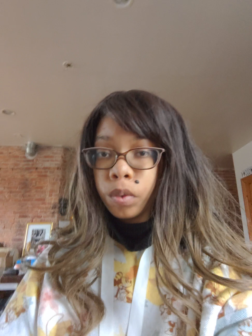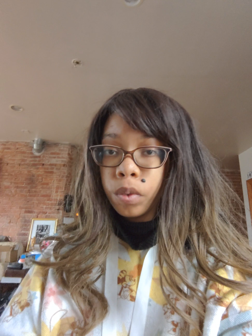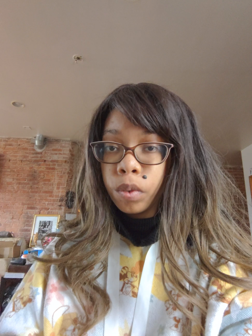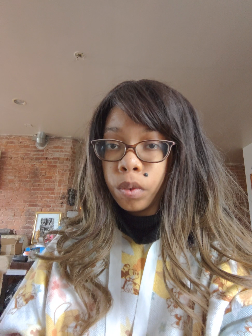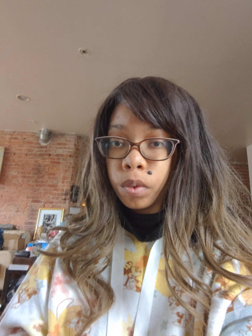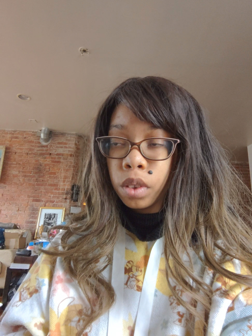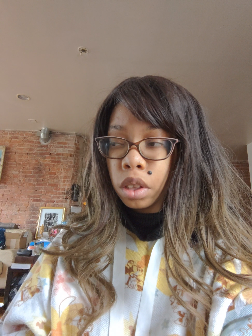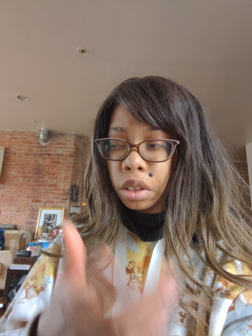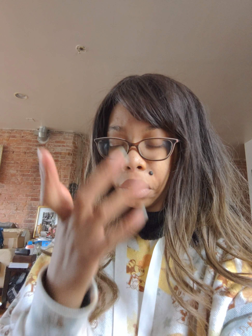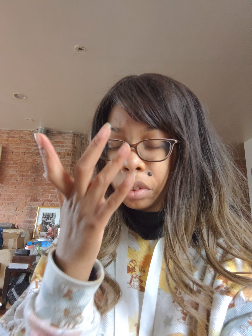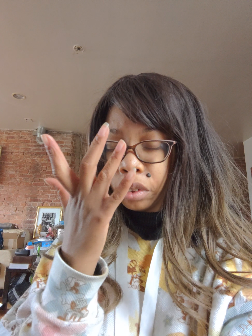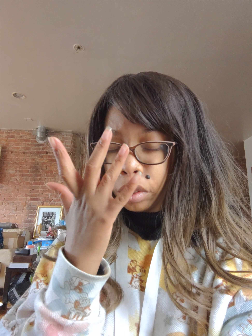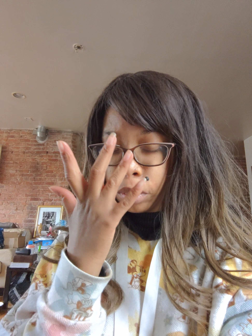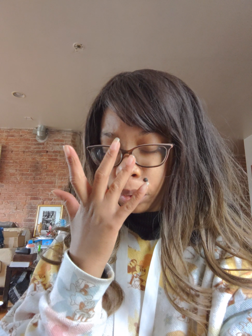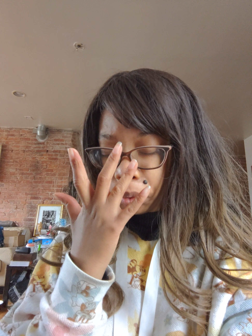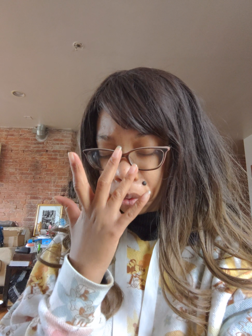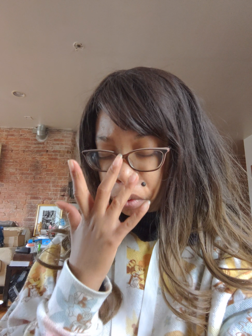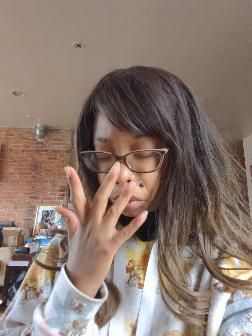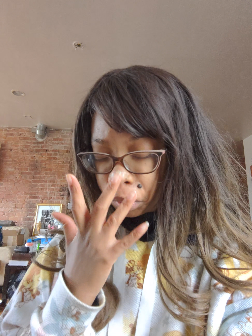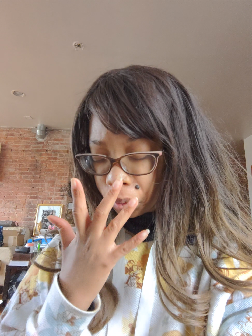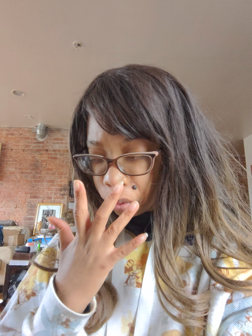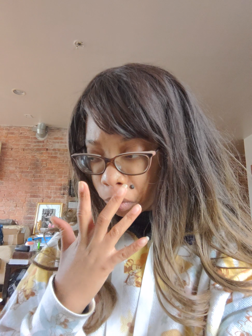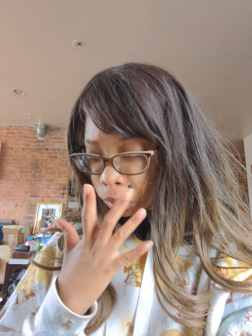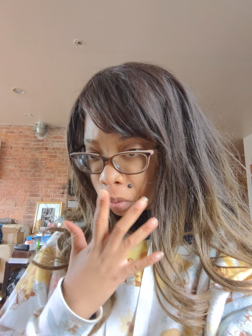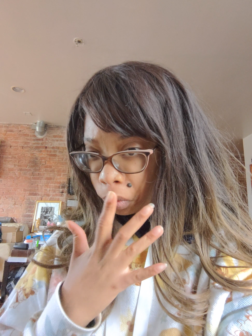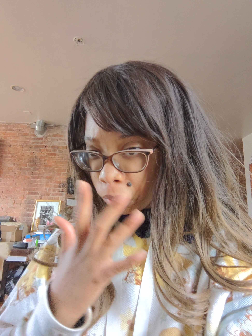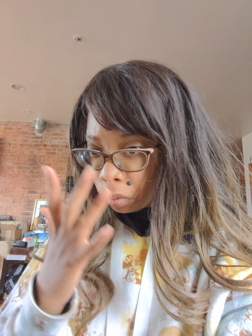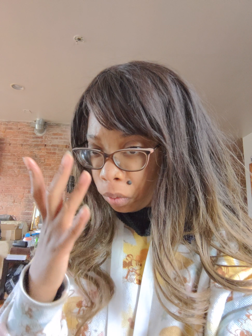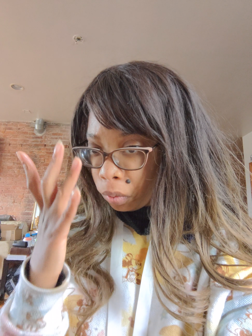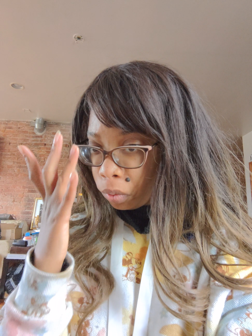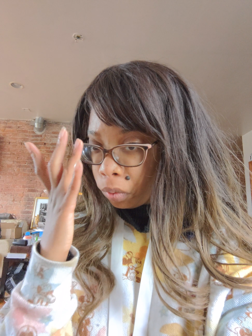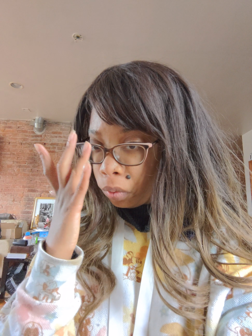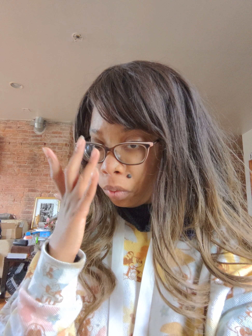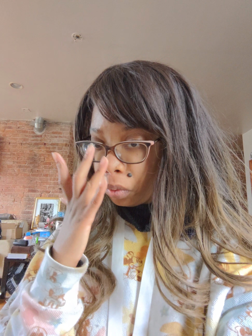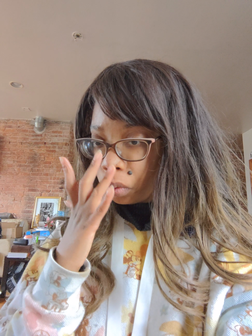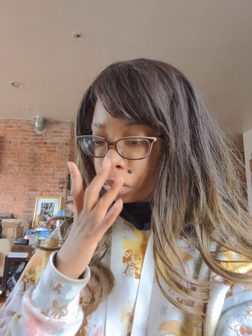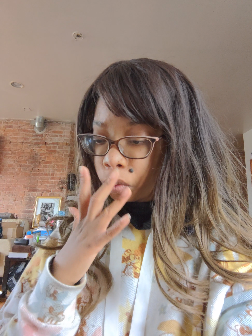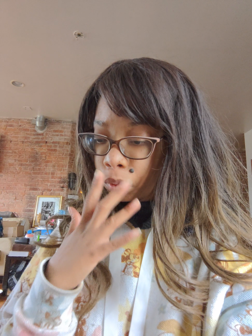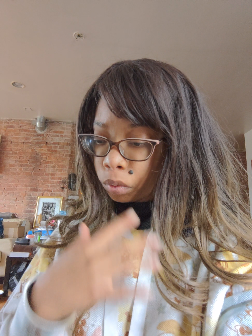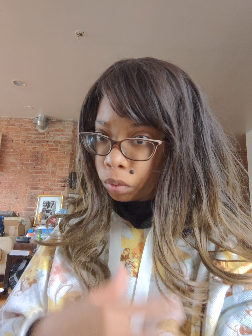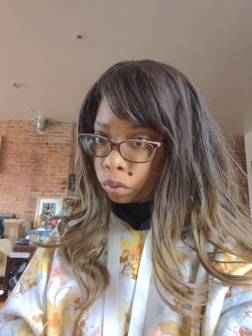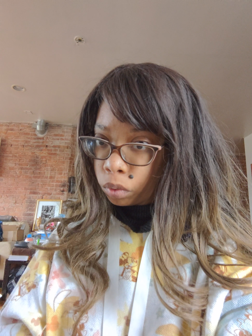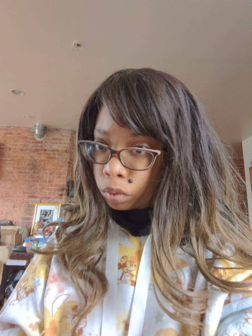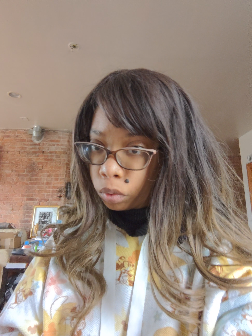sad